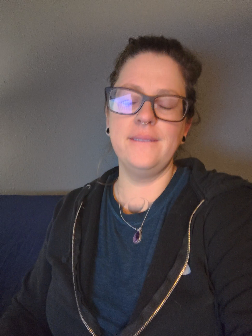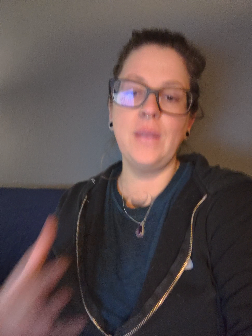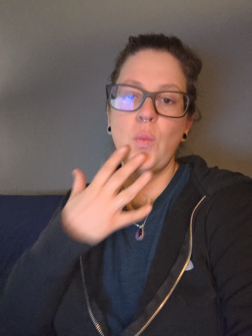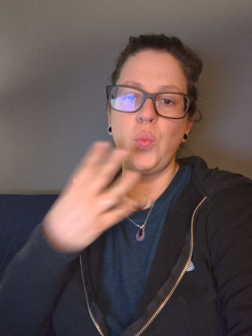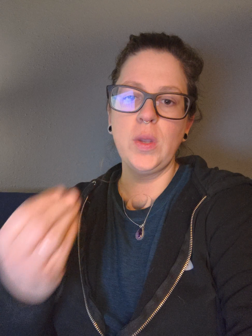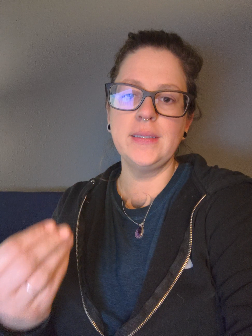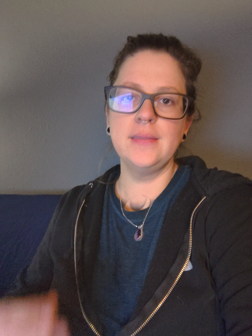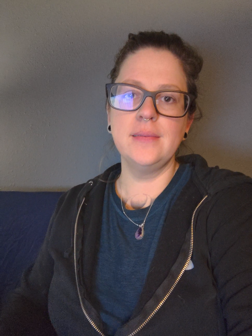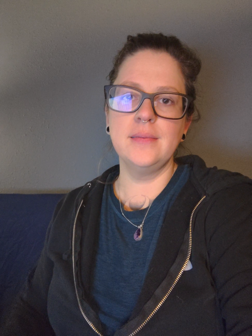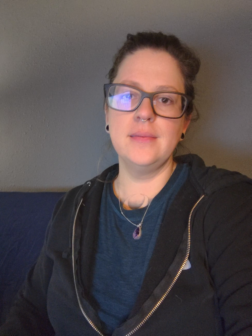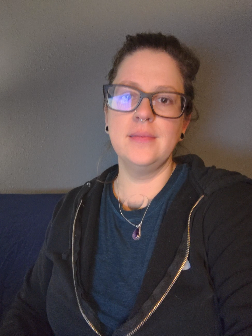wet